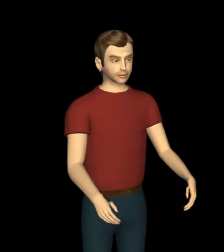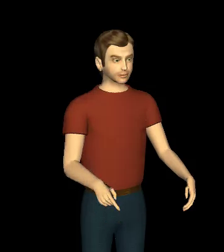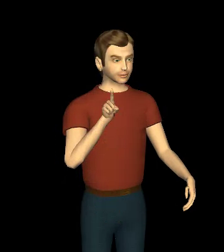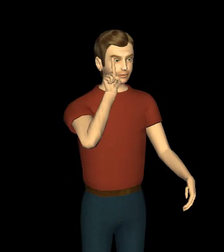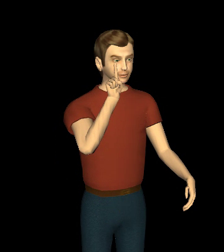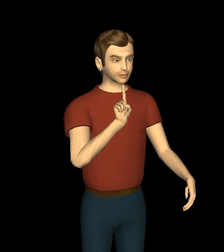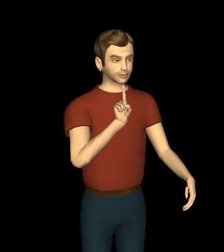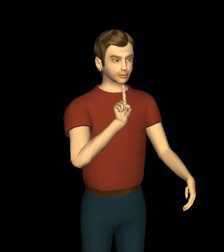امرأة